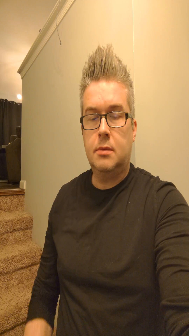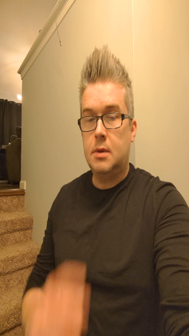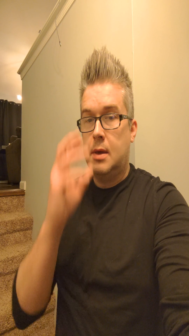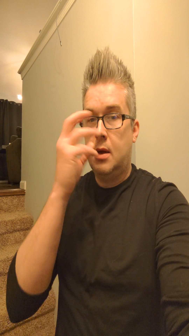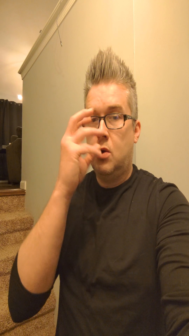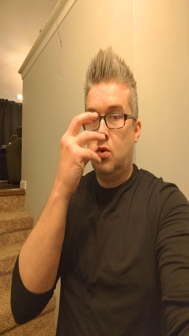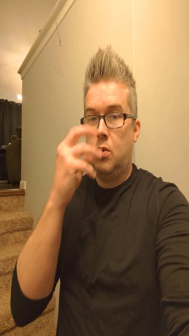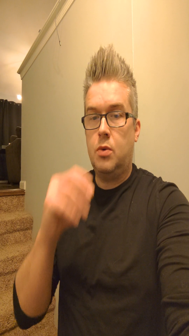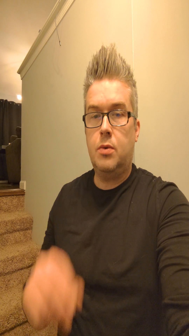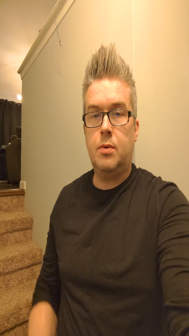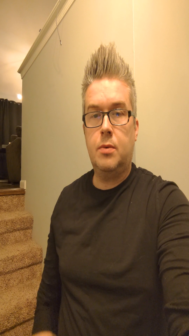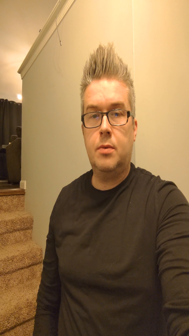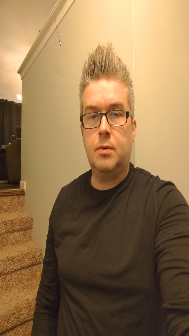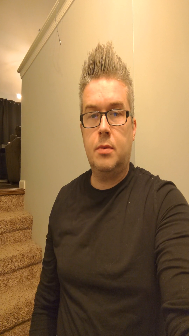clown